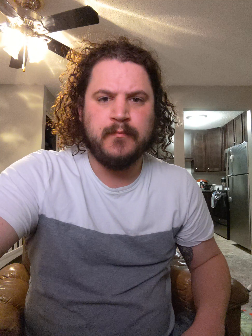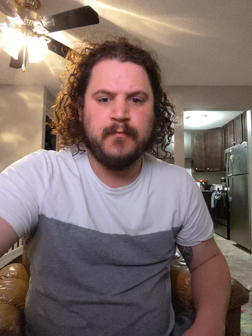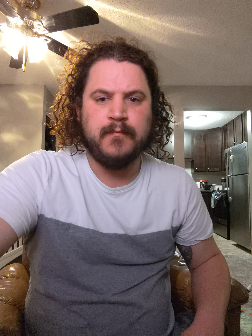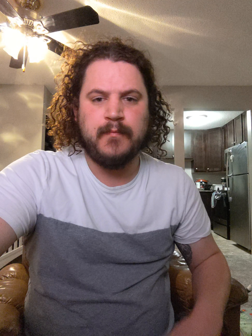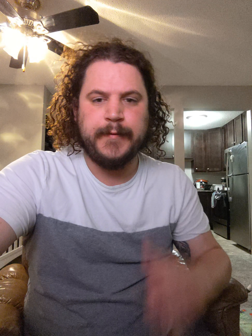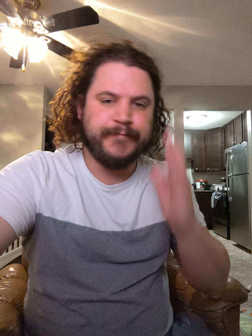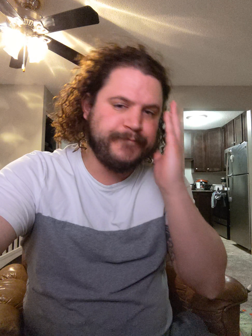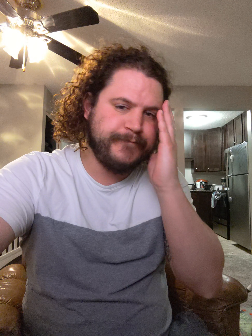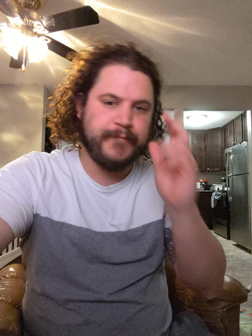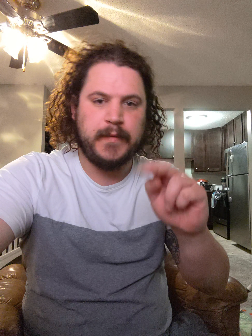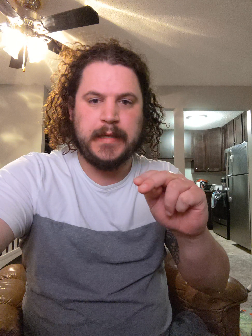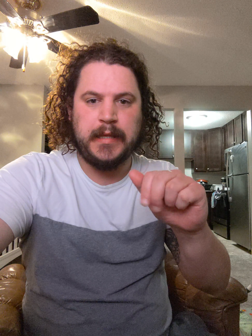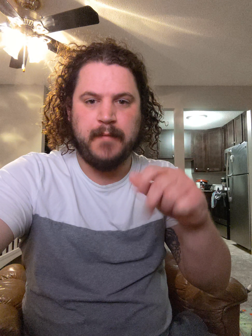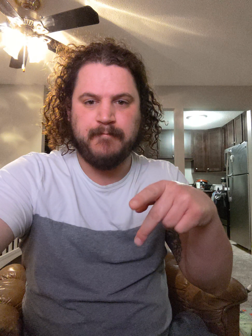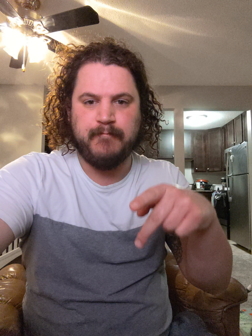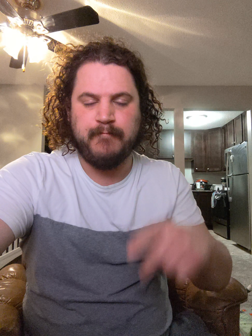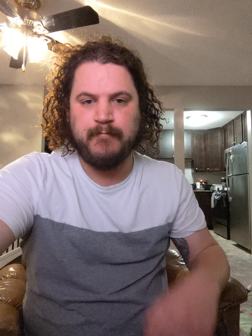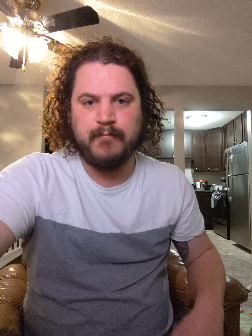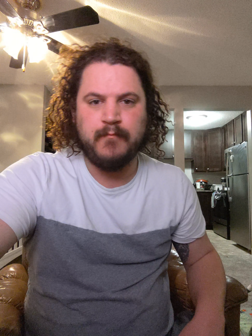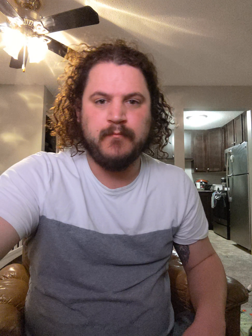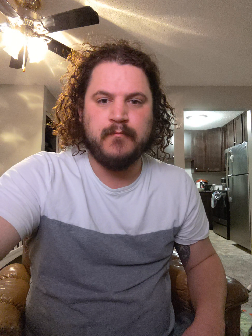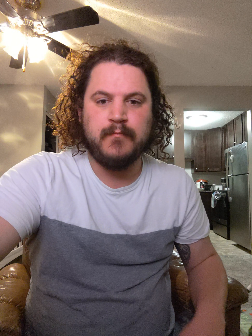nap